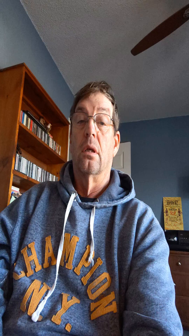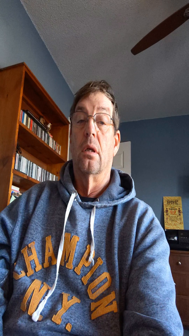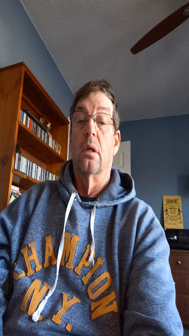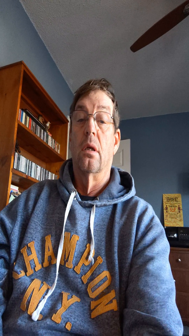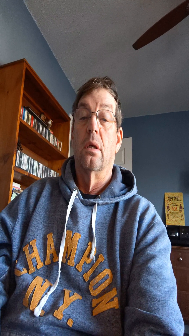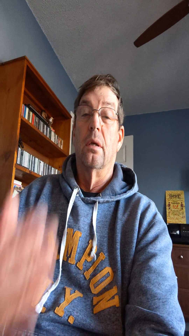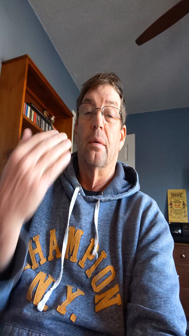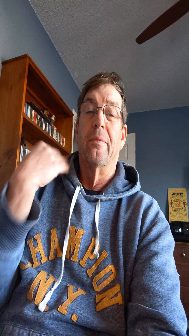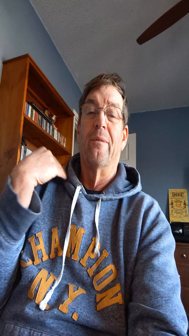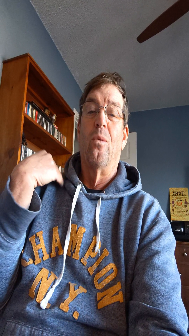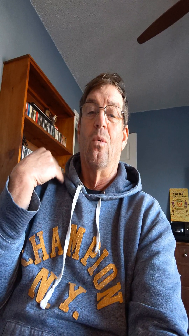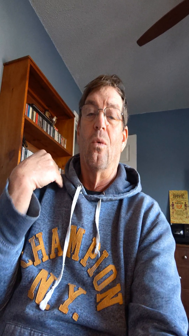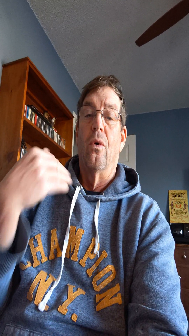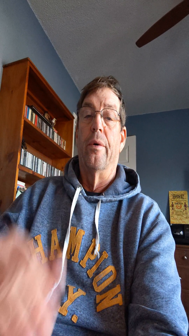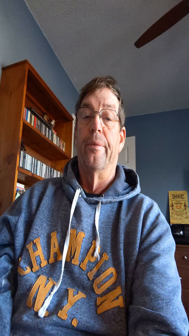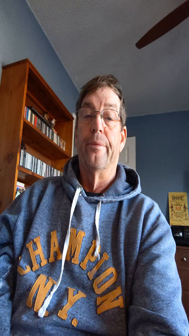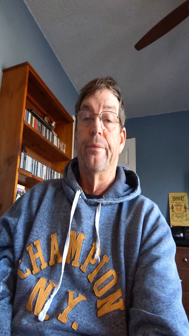before